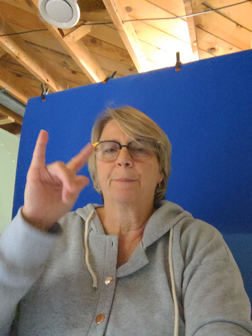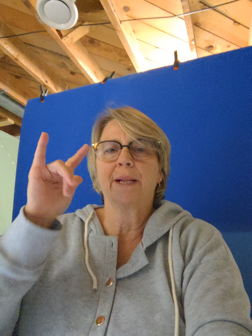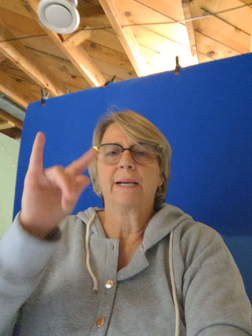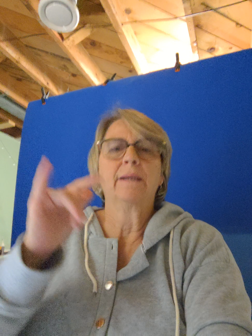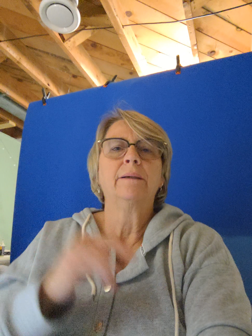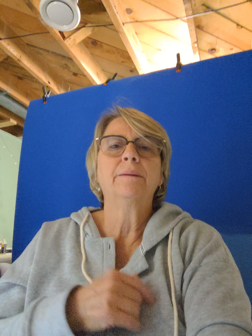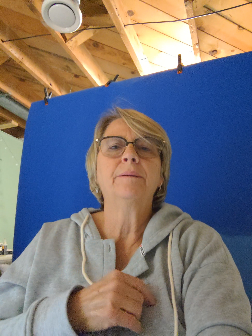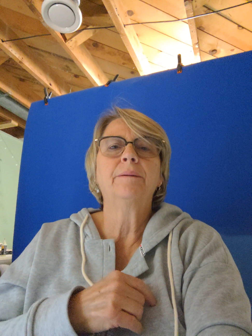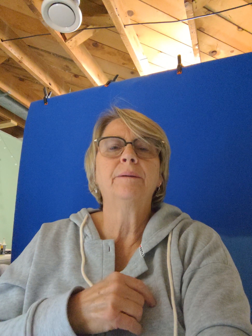airplane